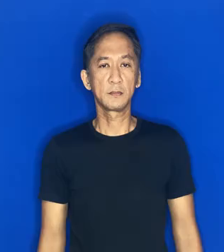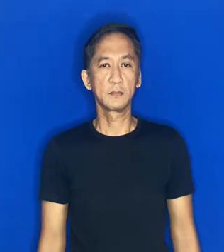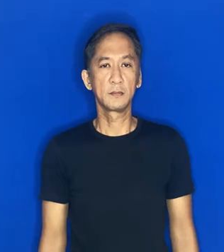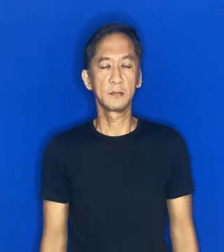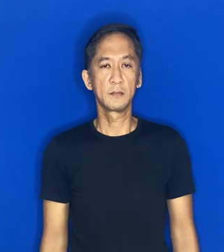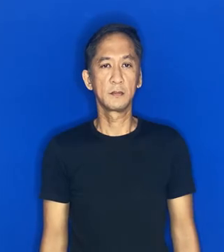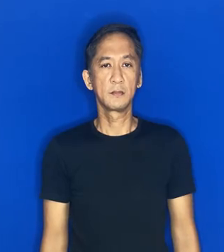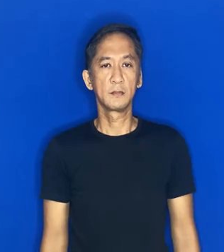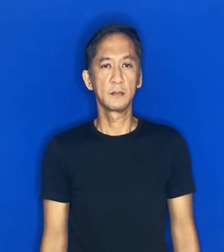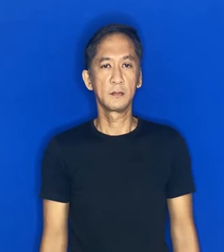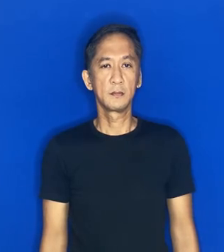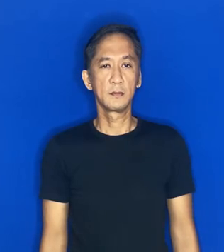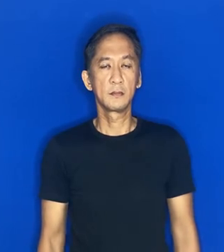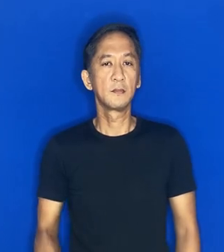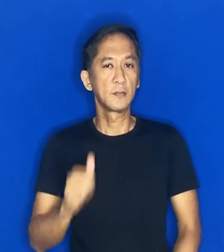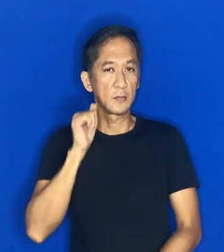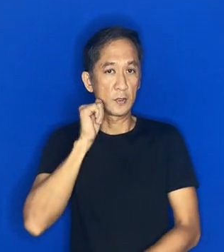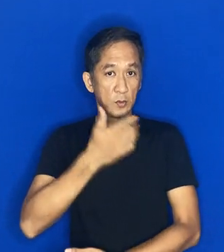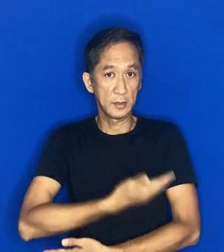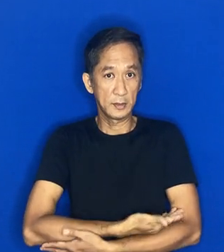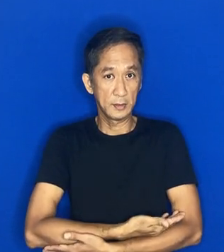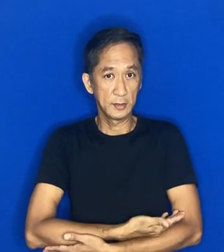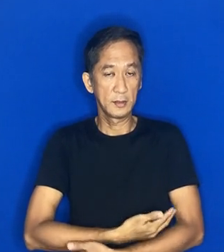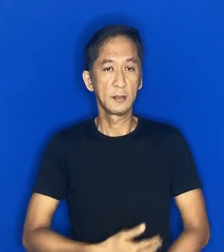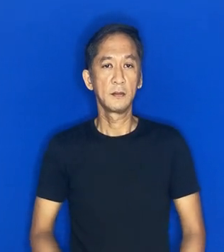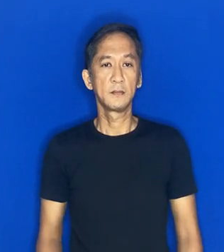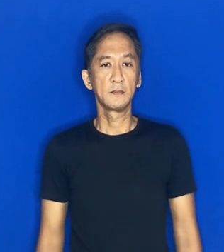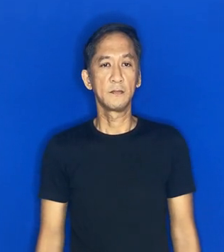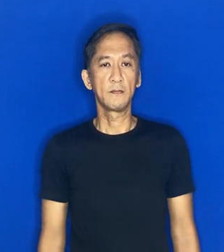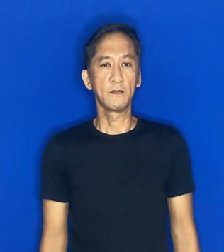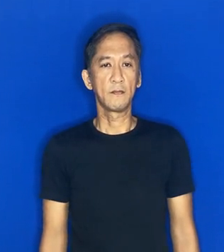daughter